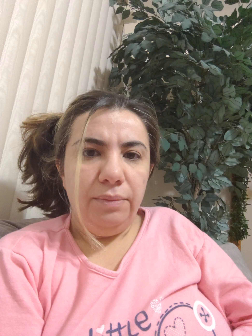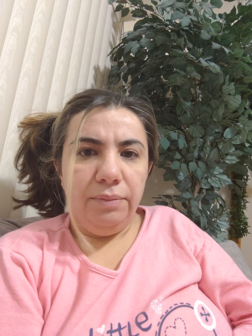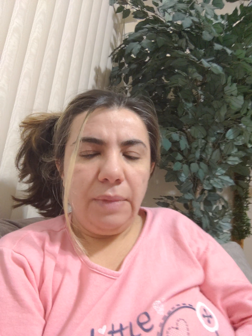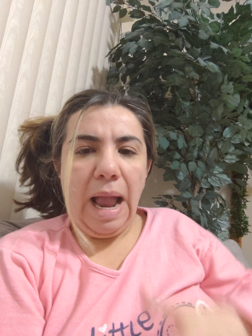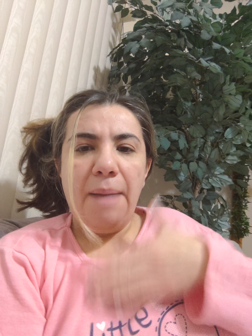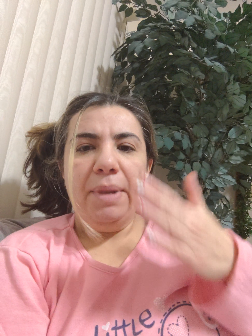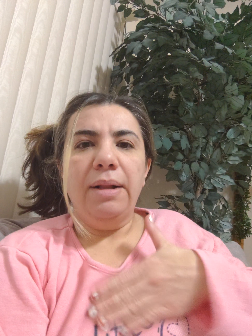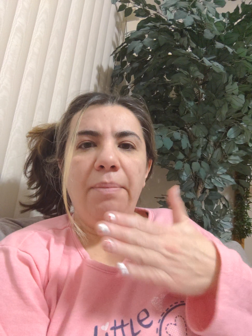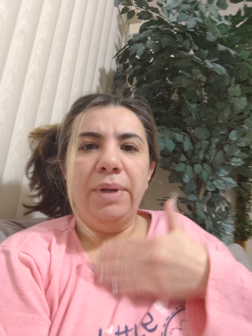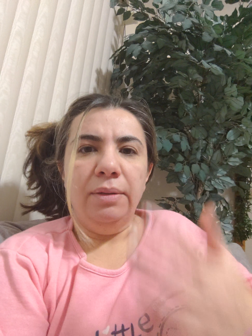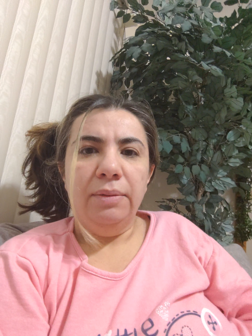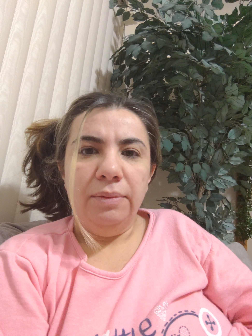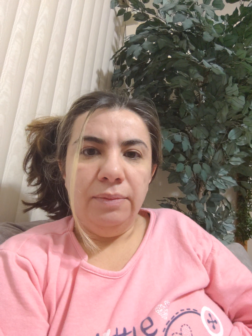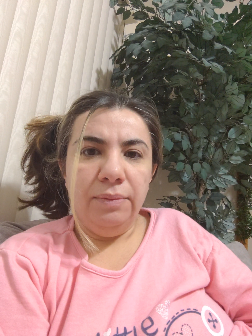happy